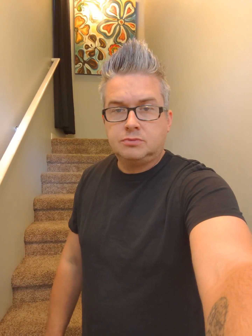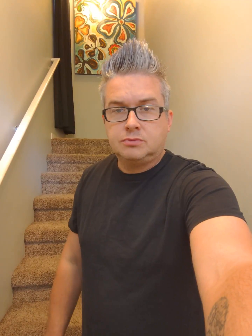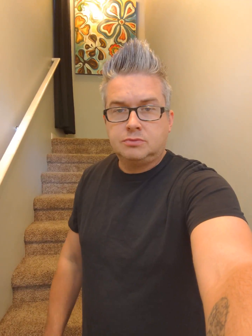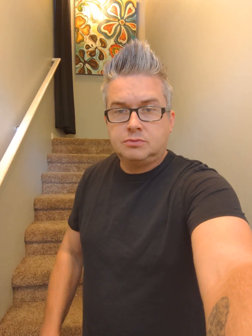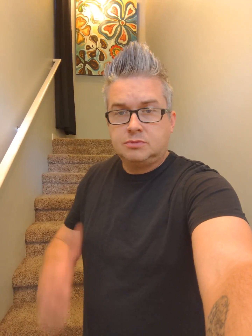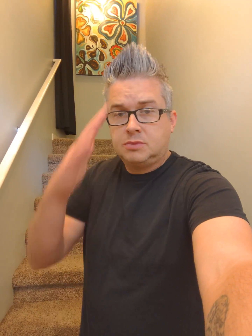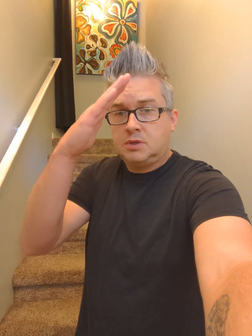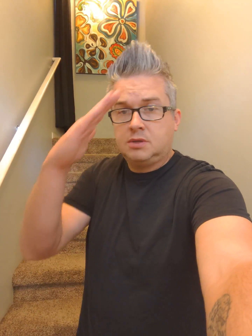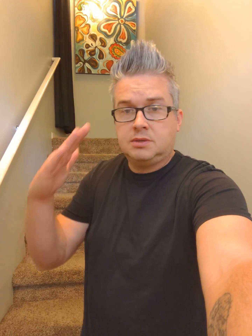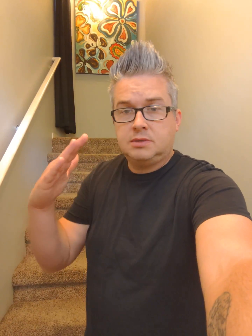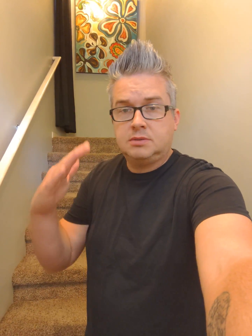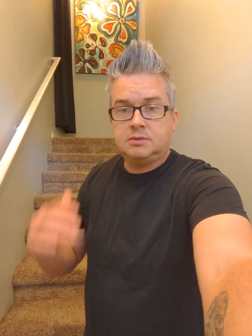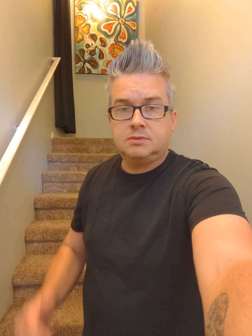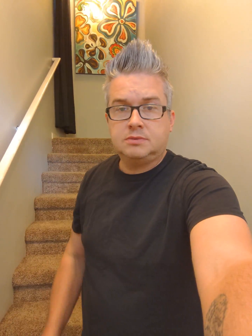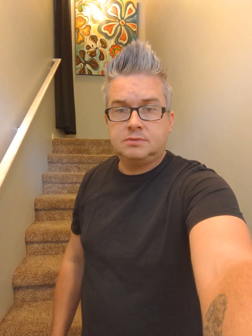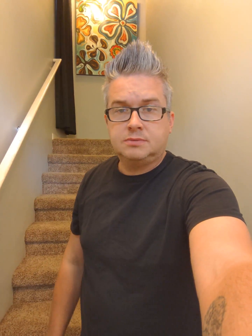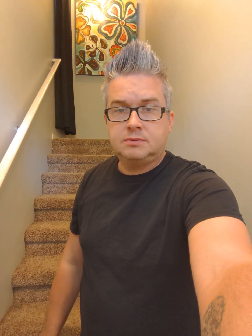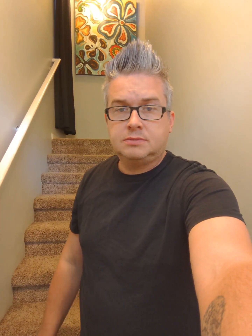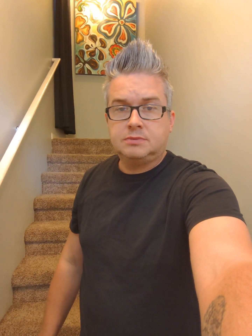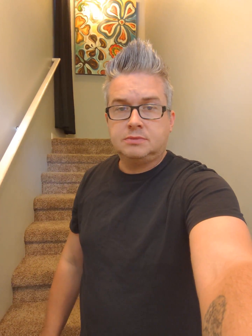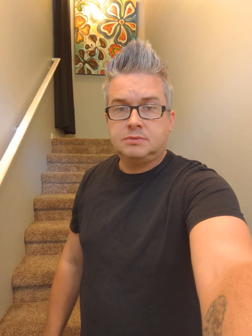roof